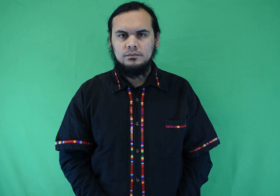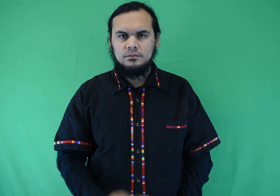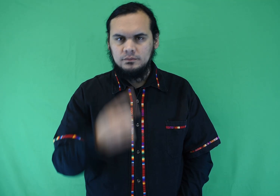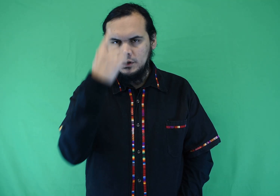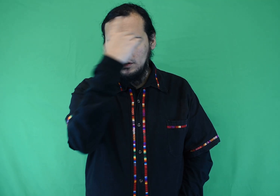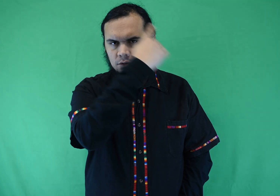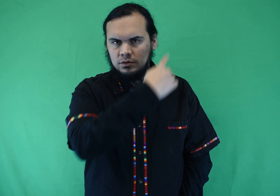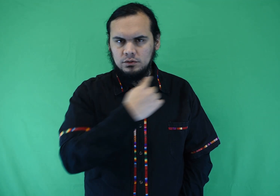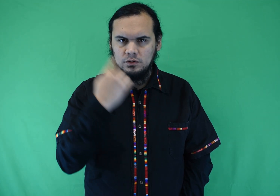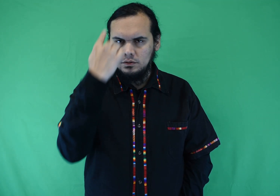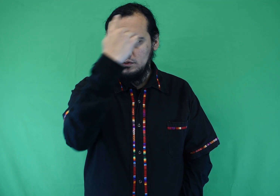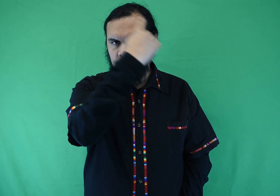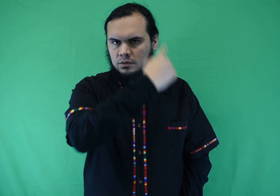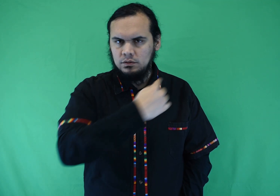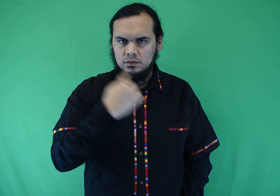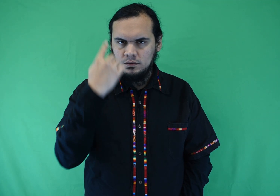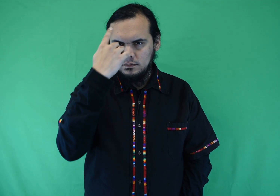rostro